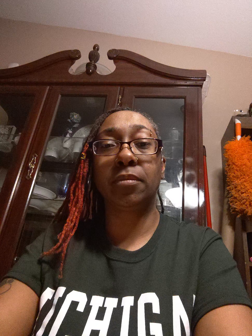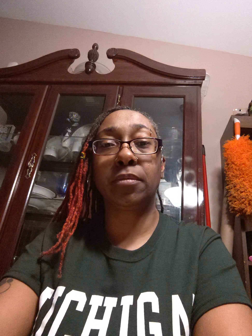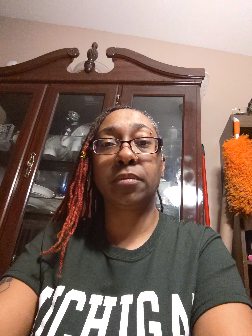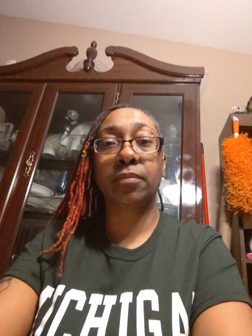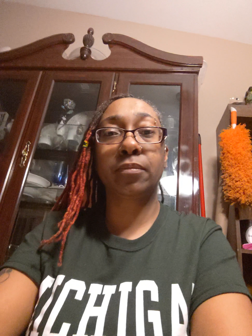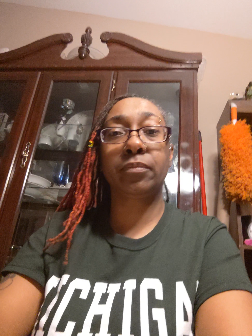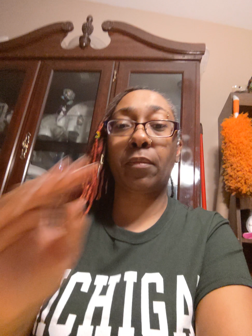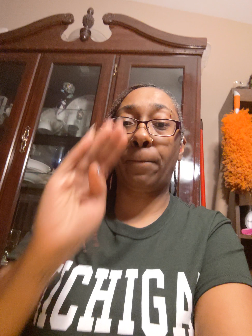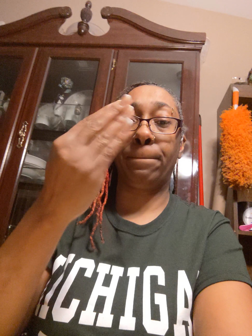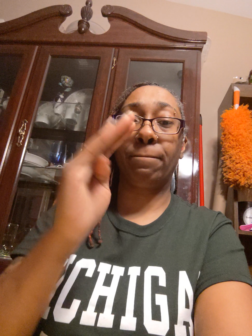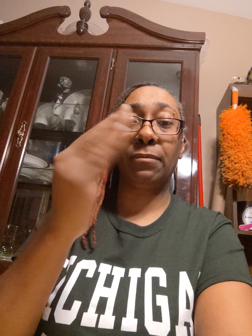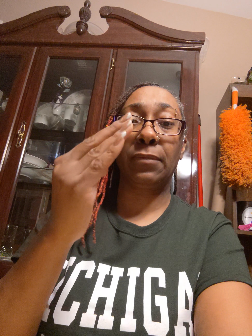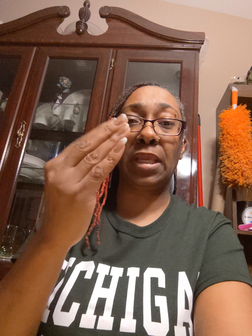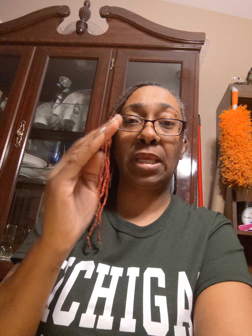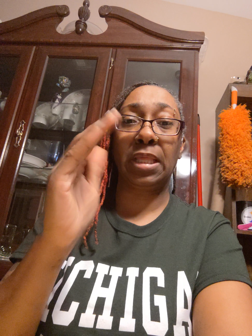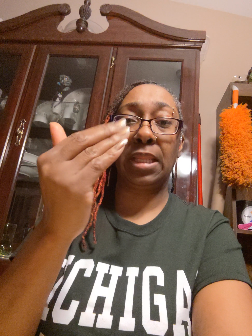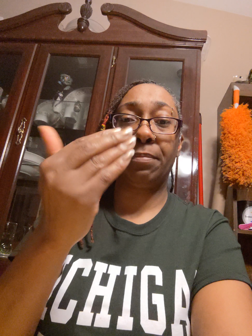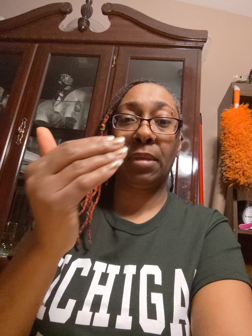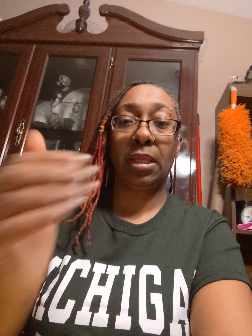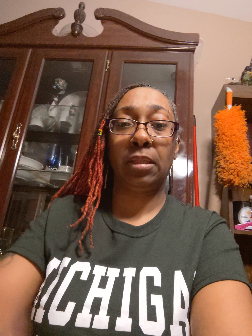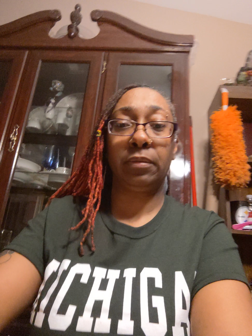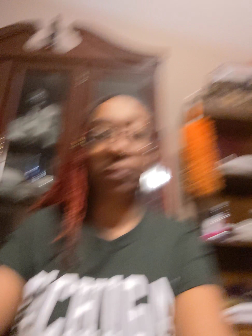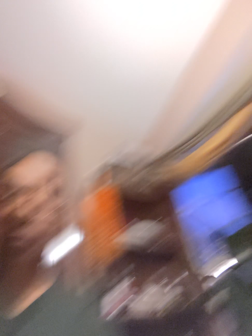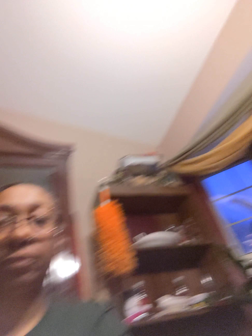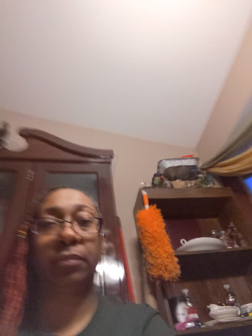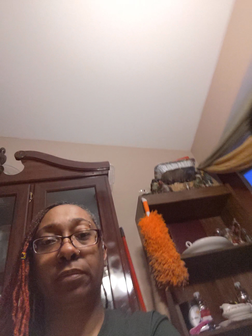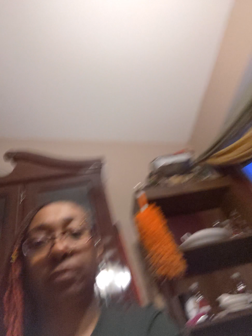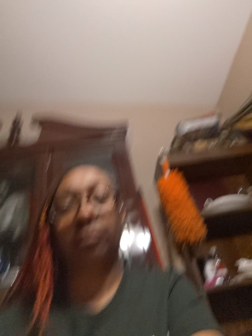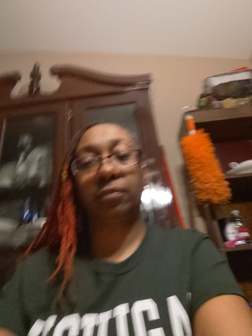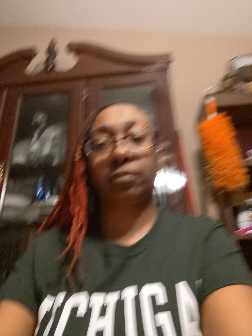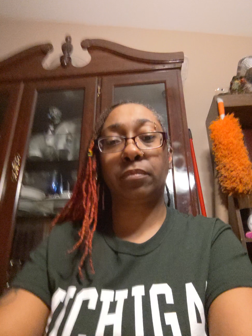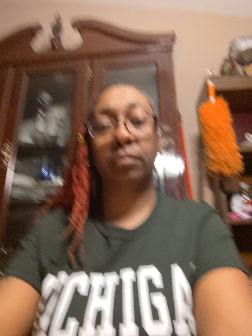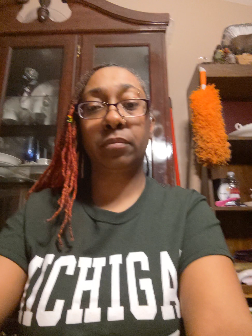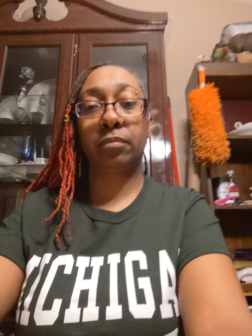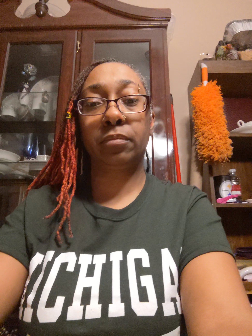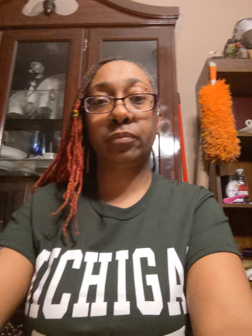mitten